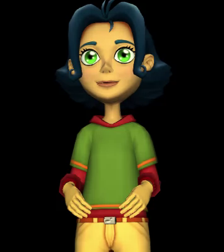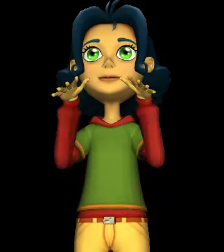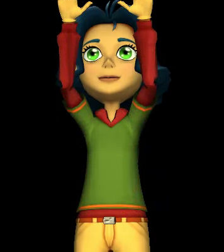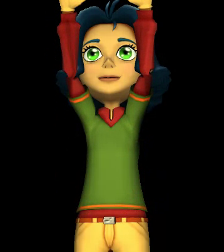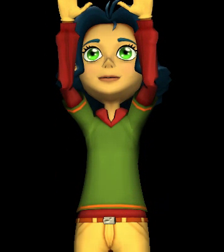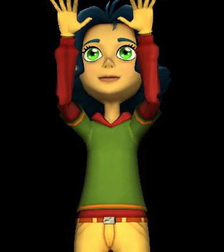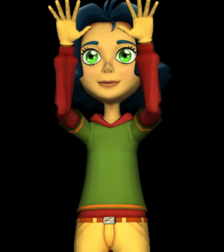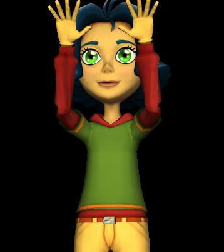ثلج